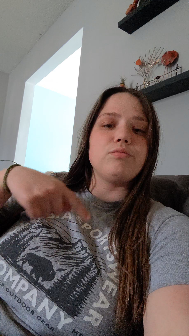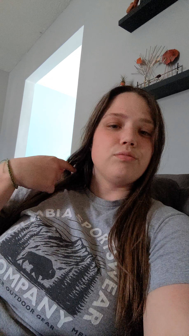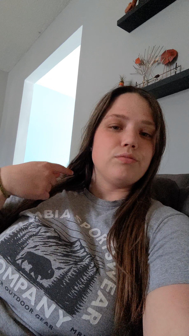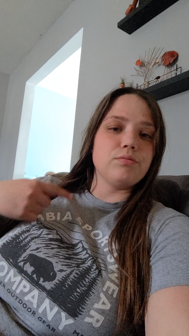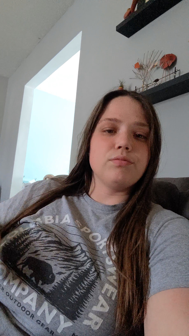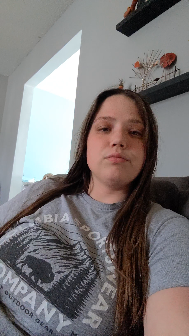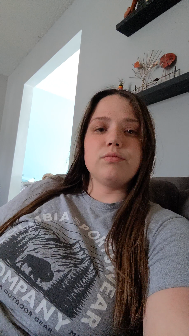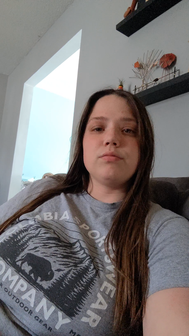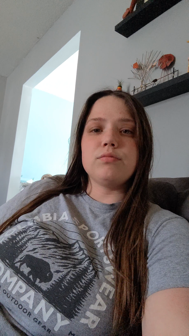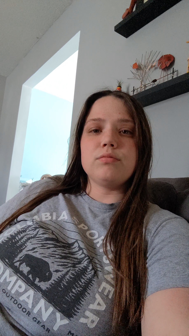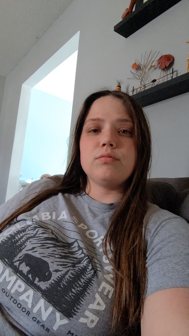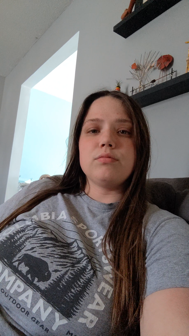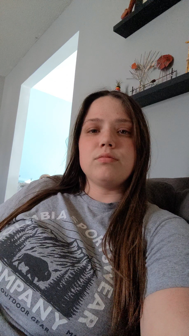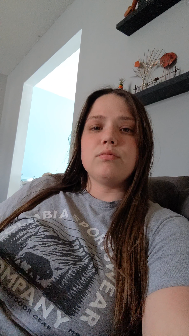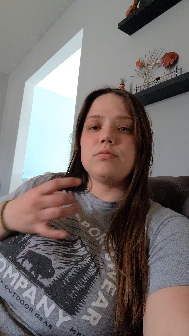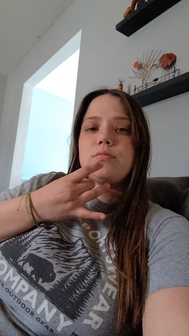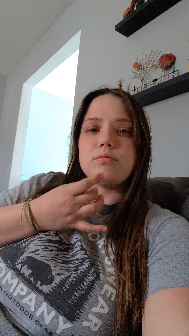light bulb